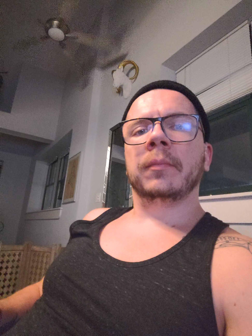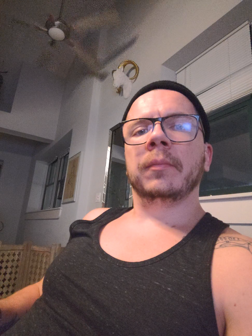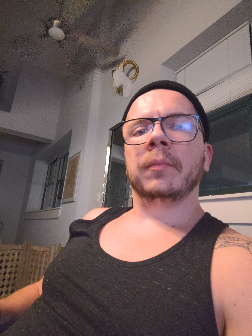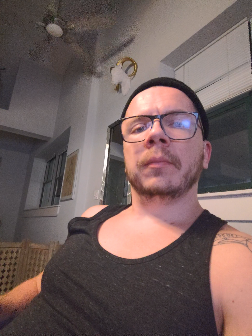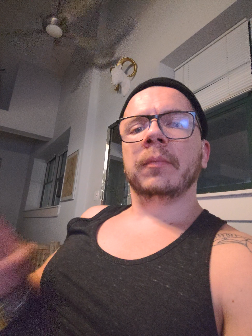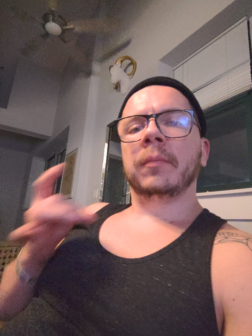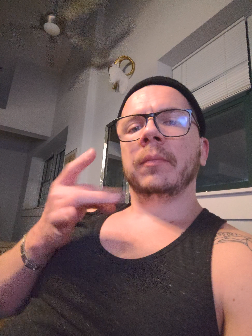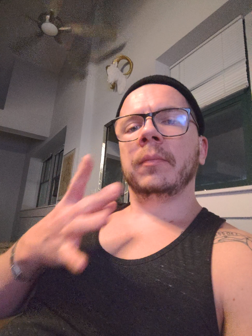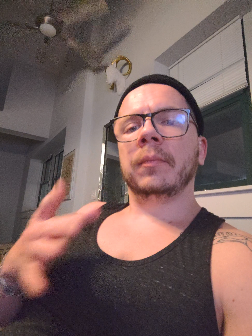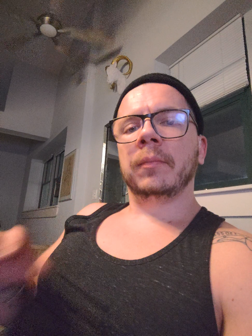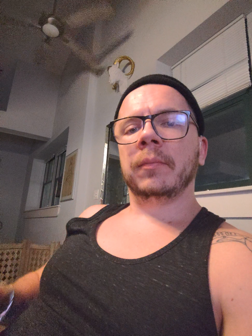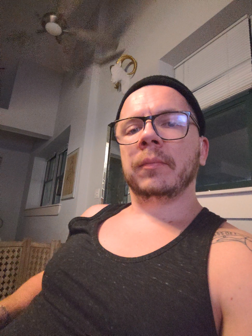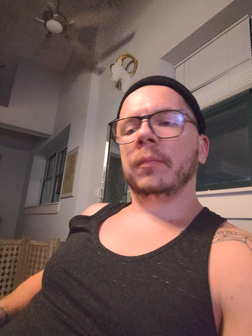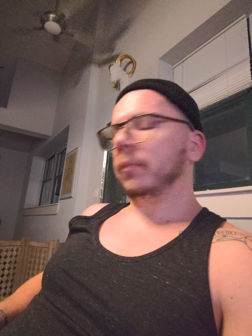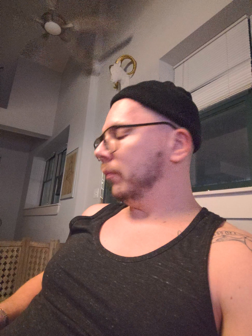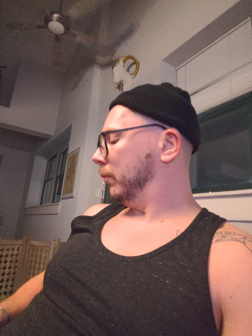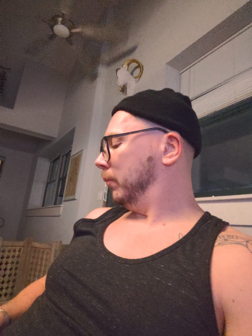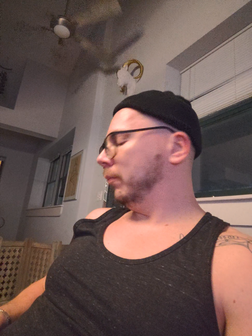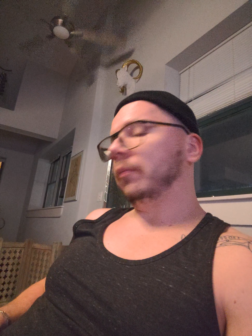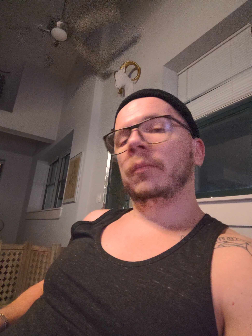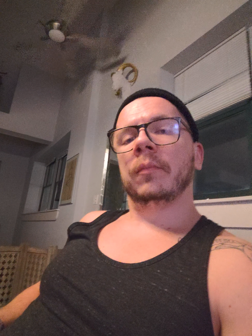hate